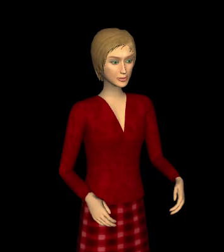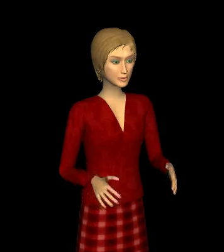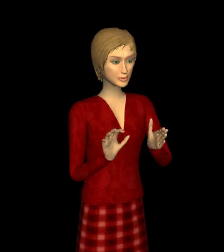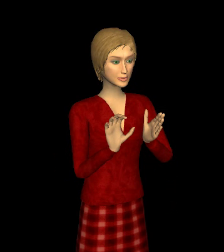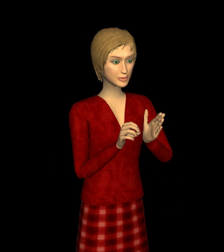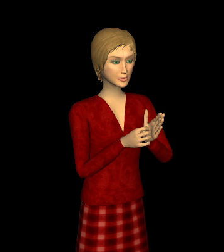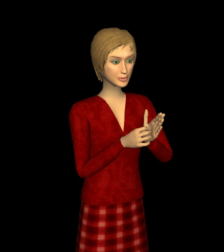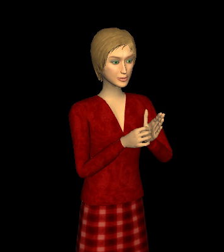طماطم